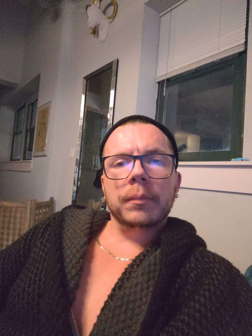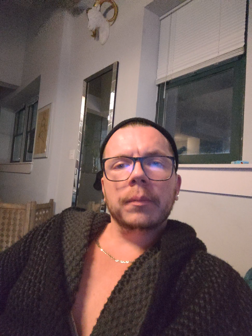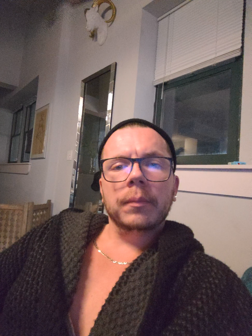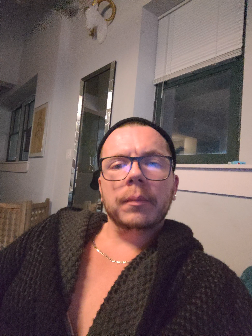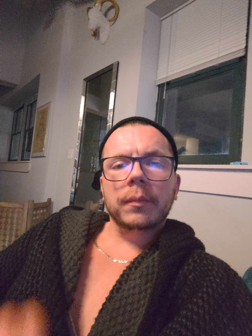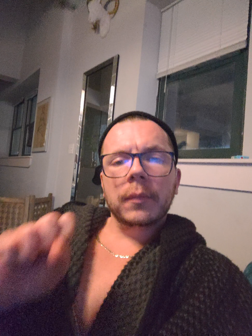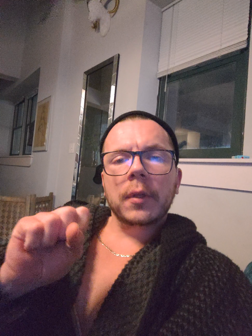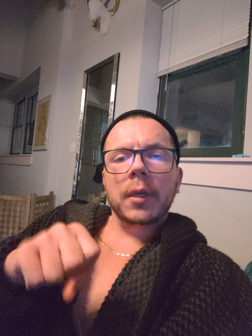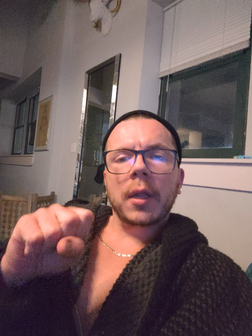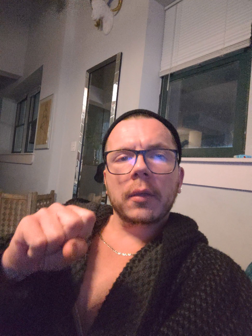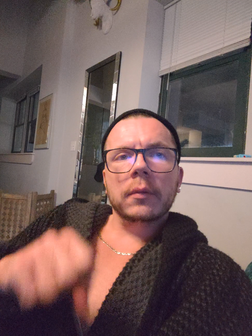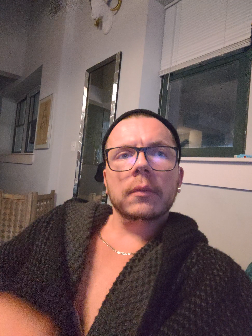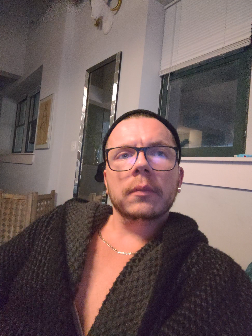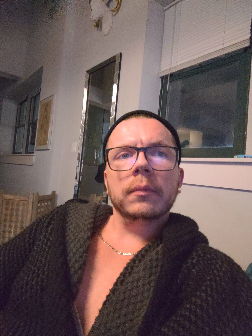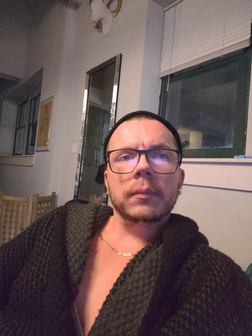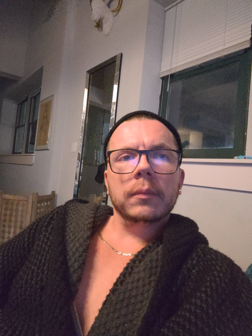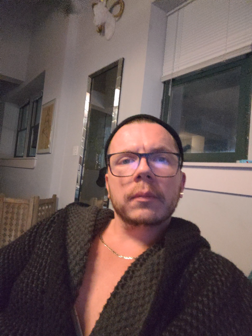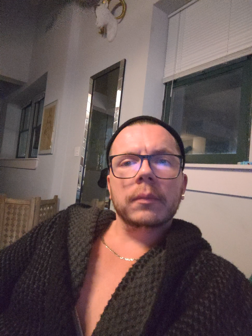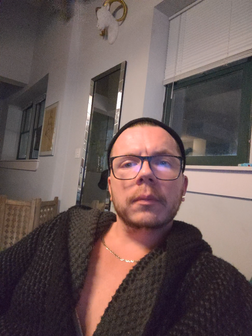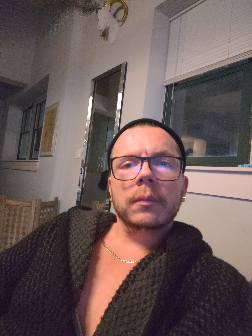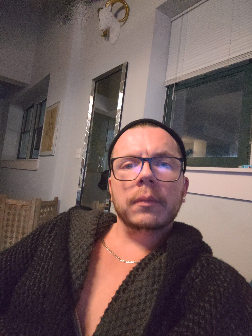yes